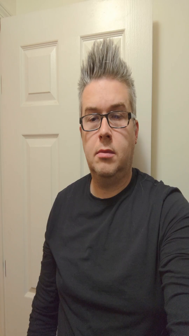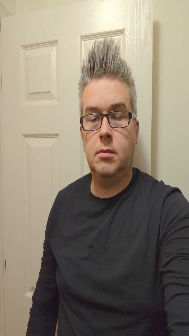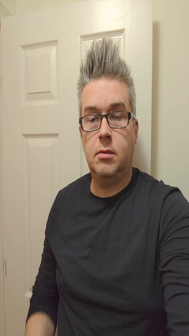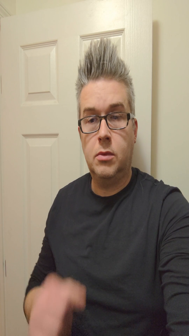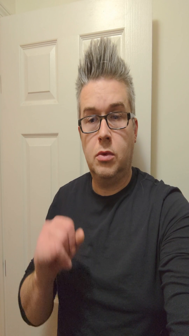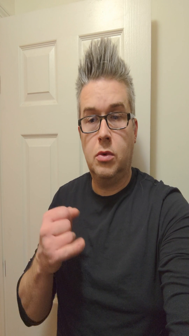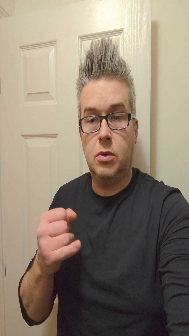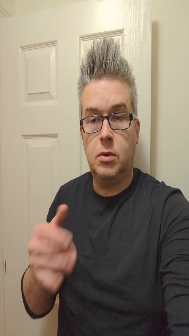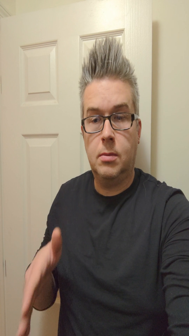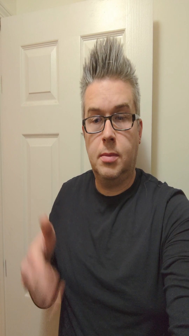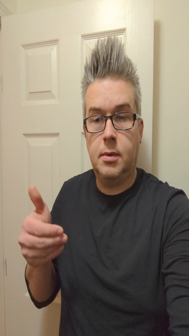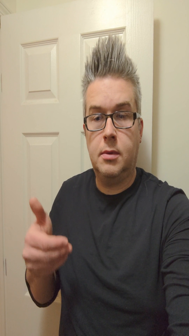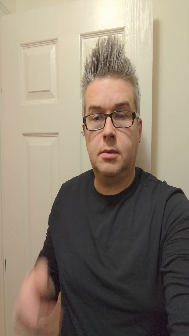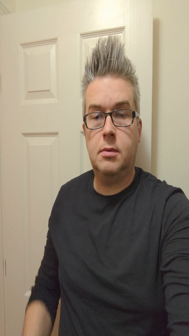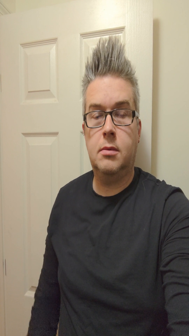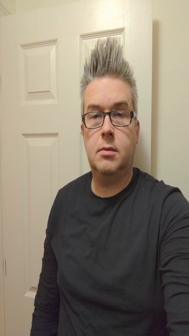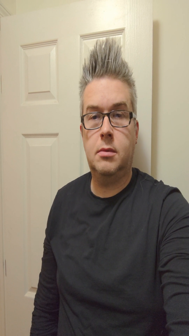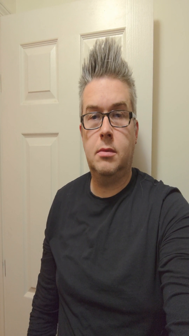jeans